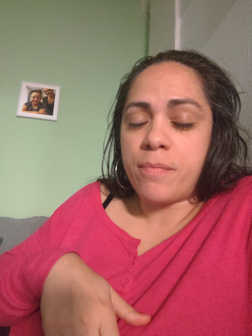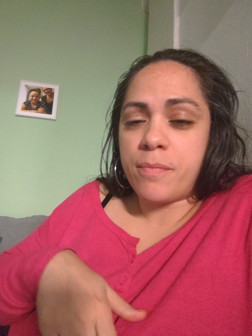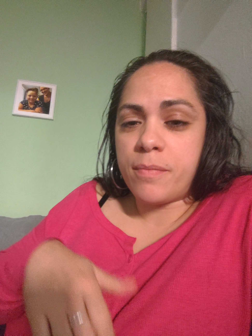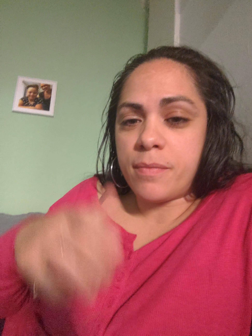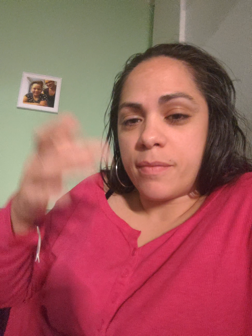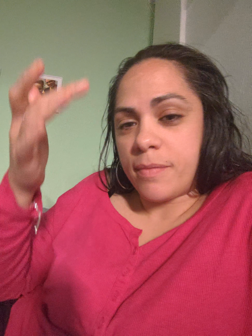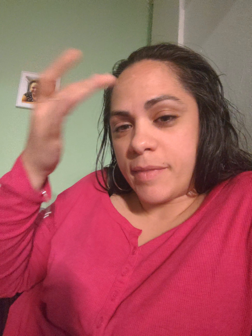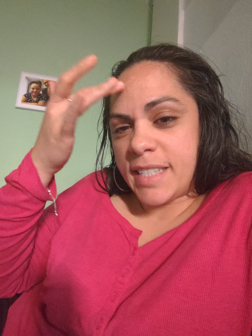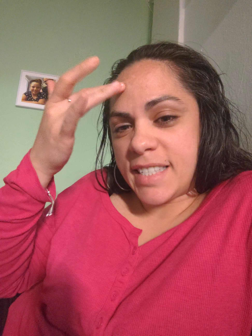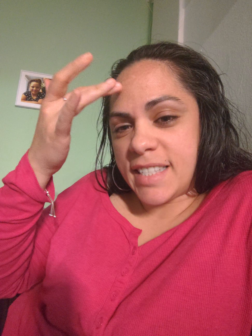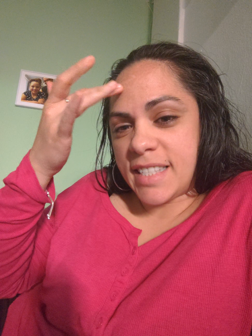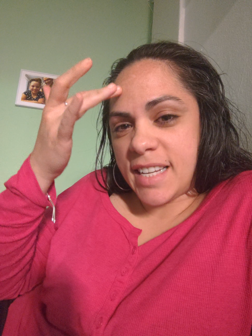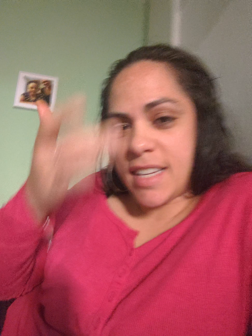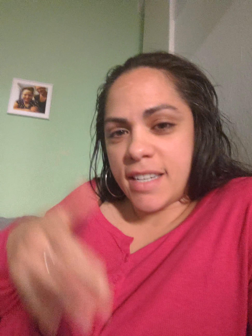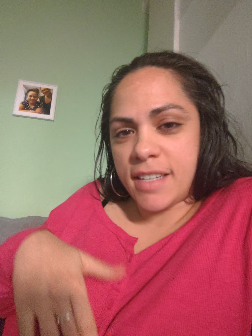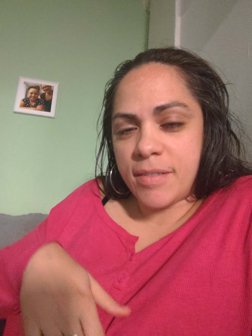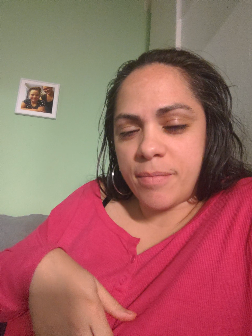sick